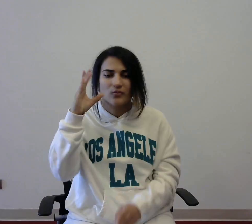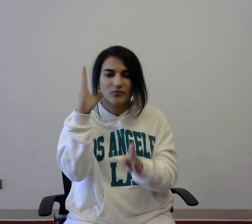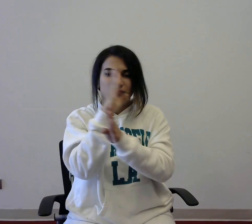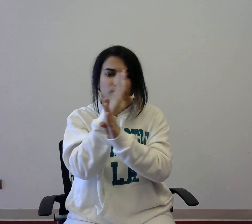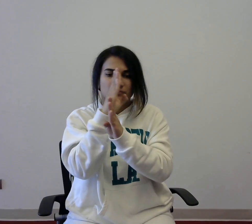hava